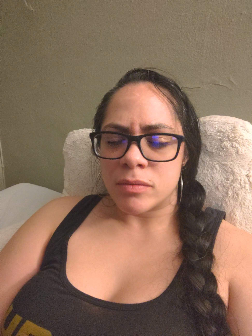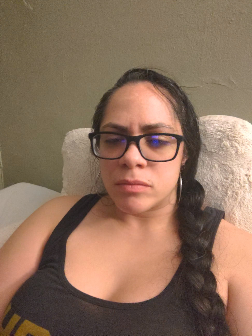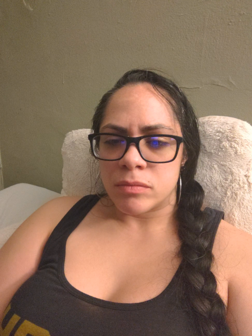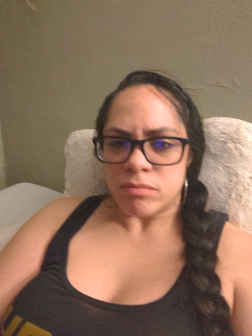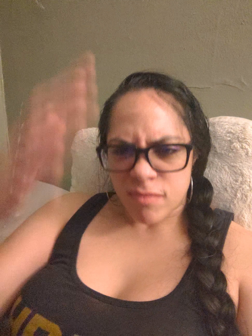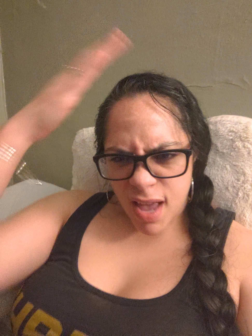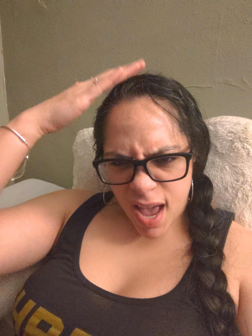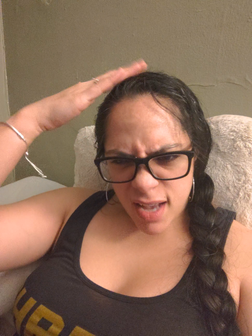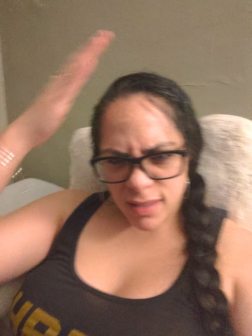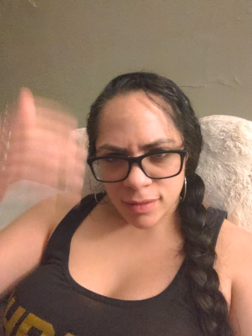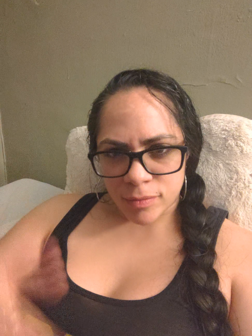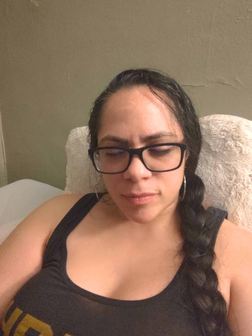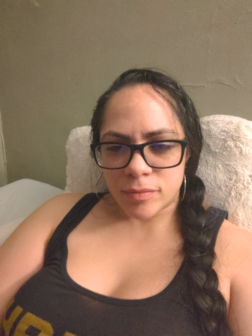hat